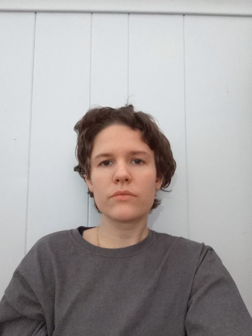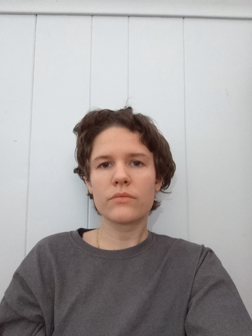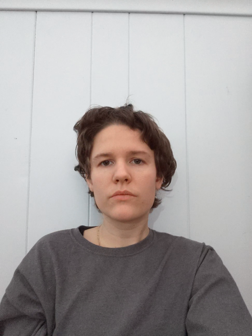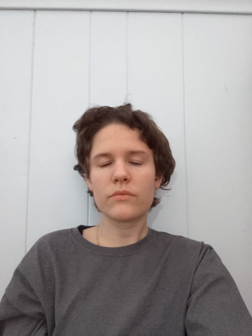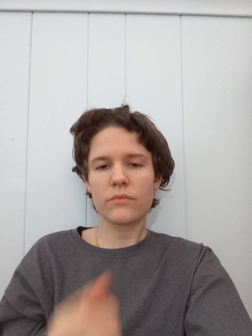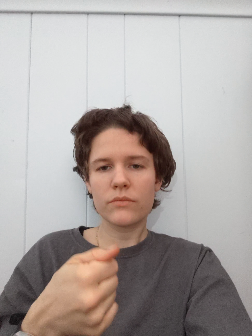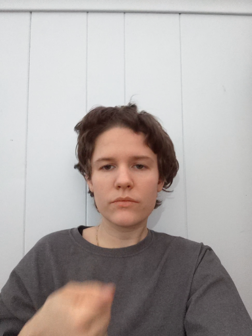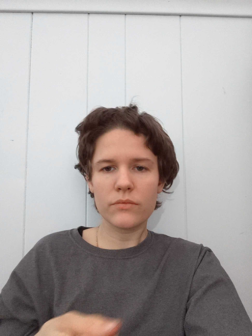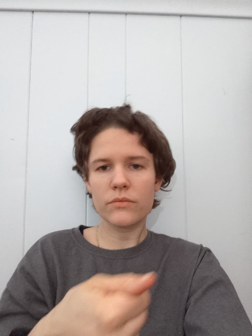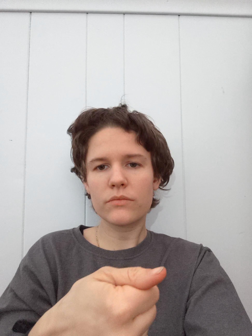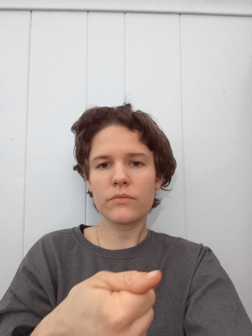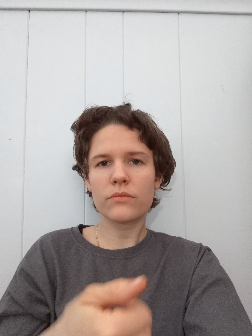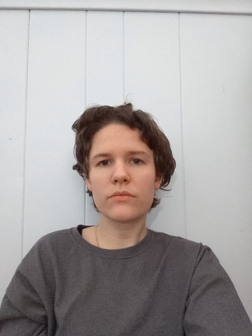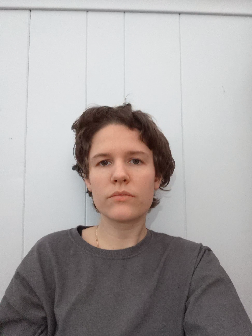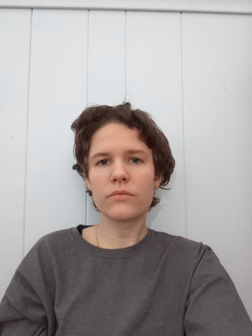hide